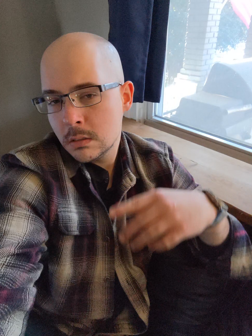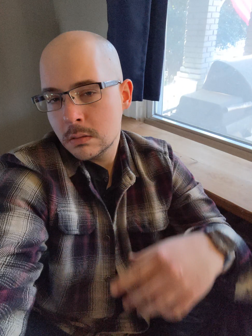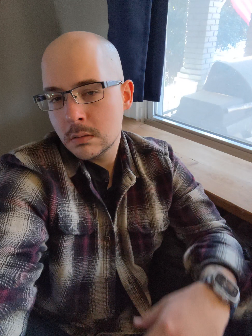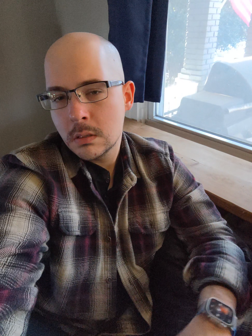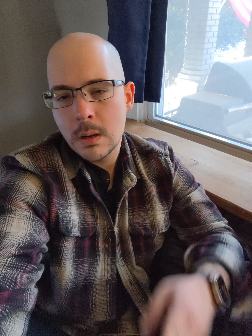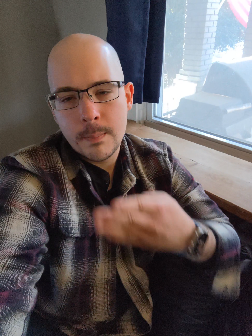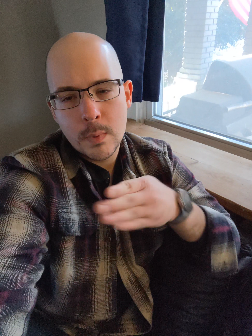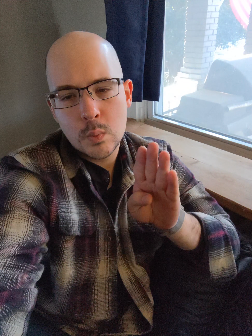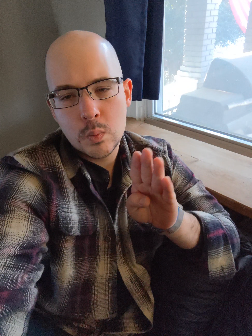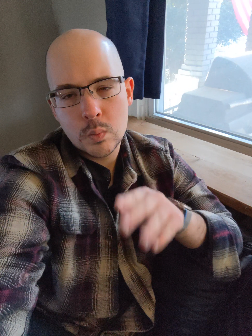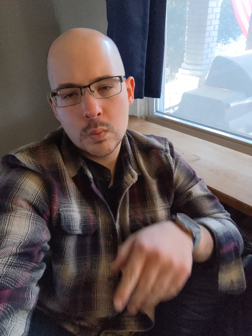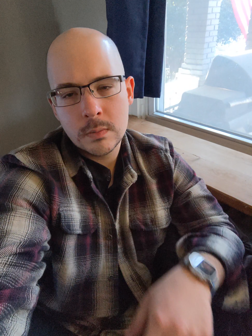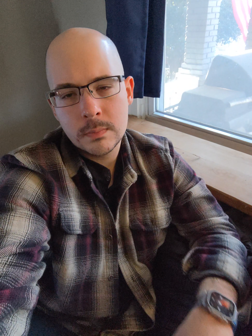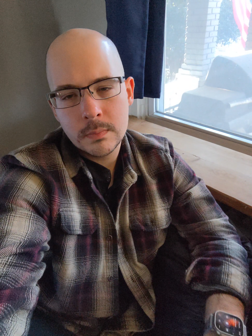blue